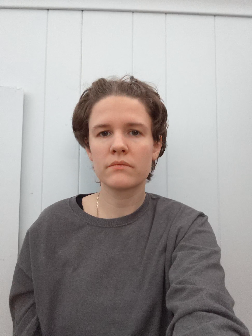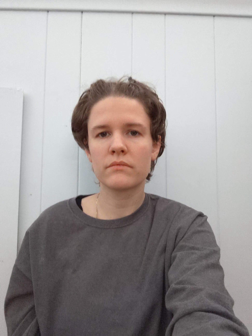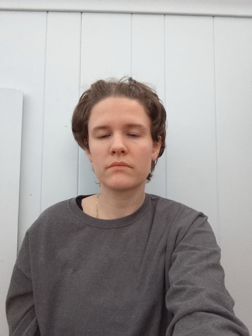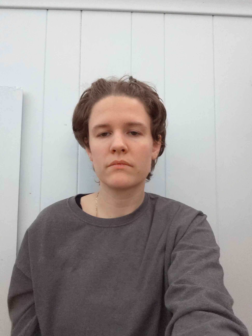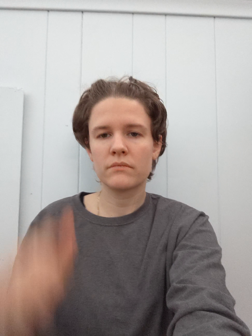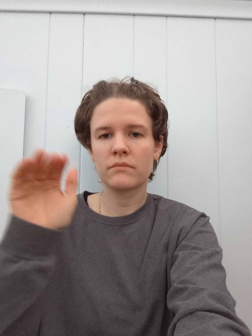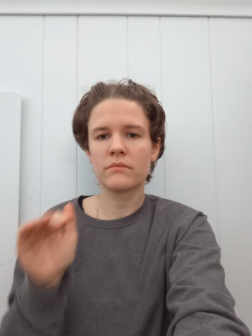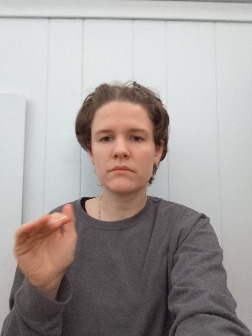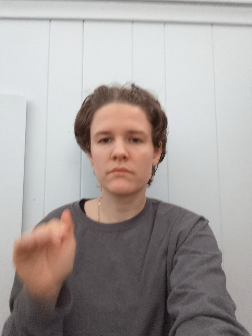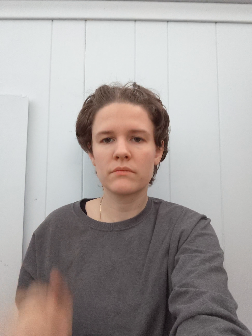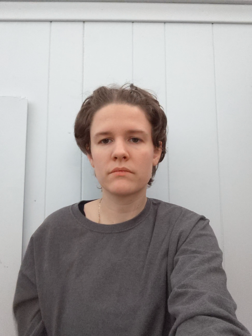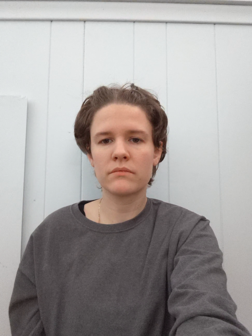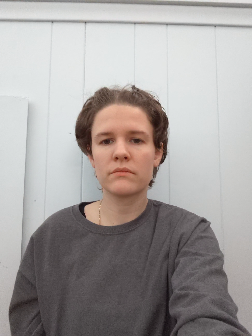child